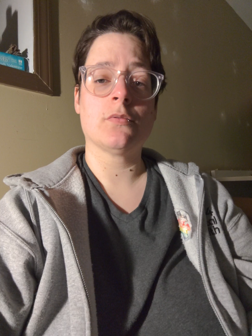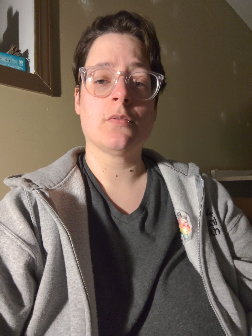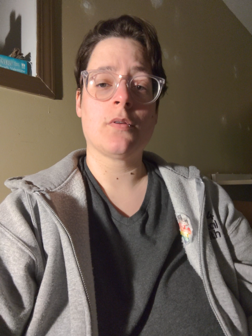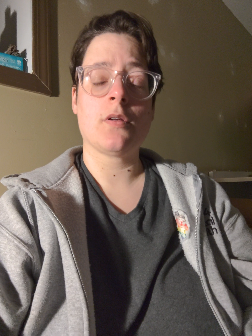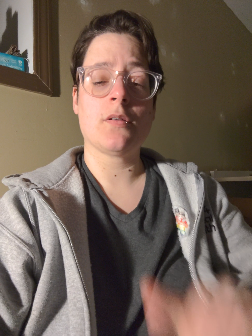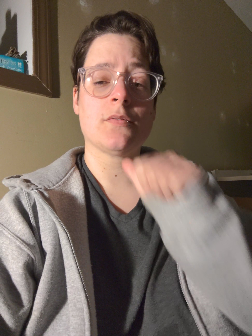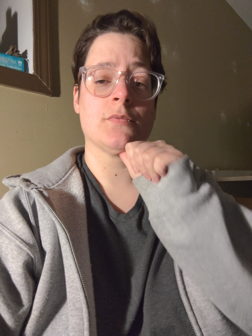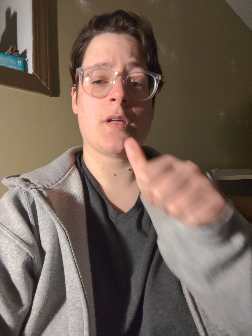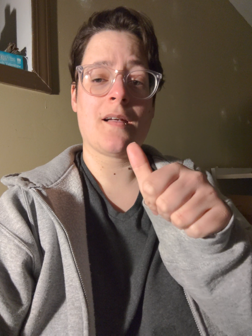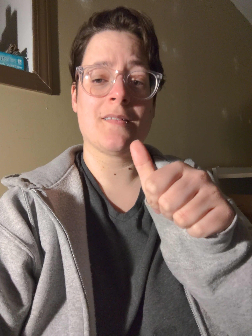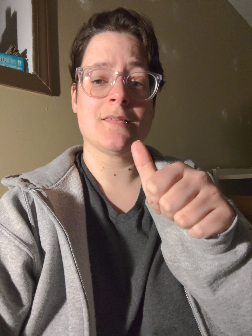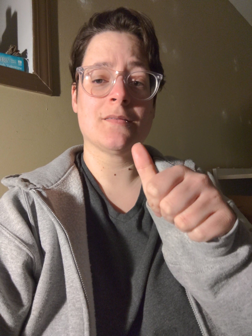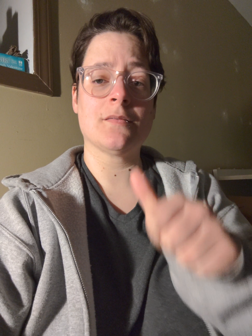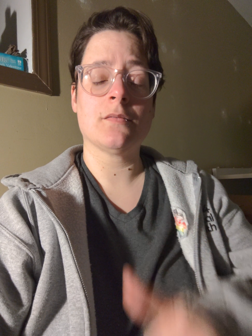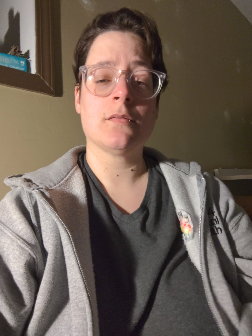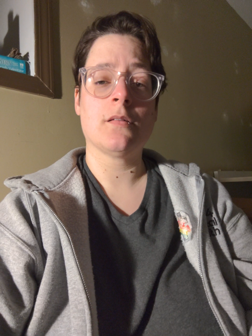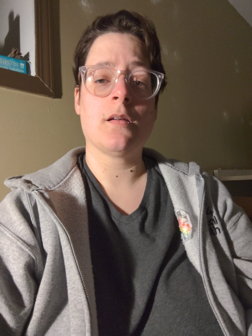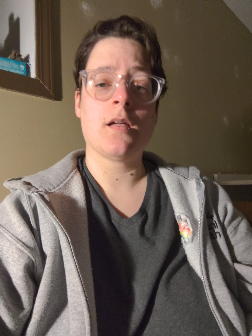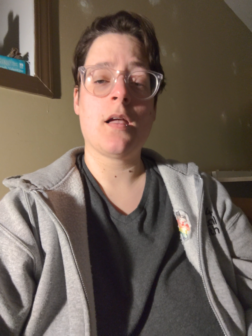not